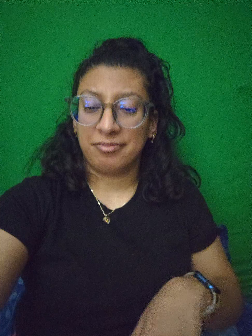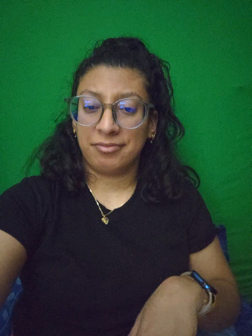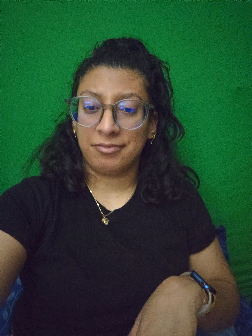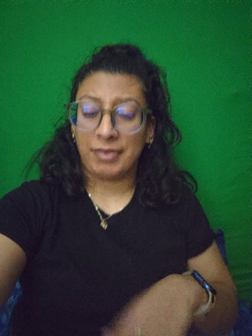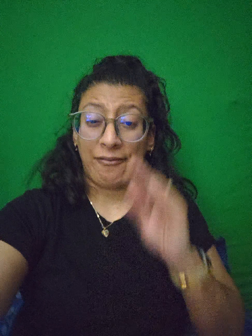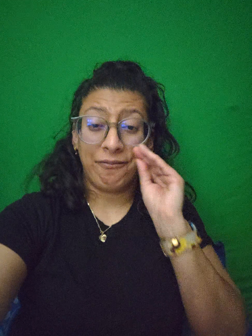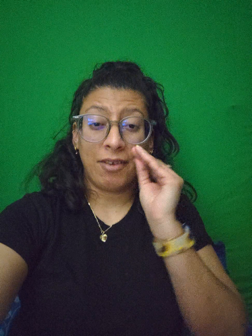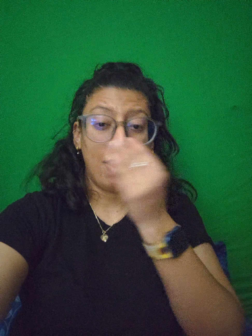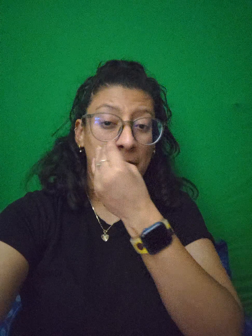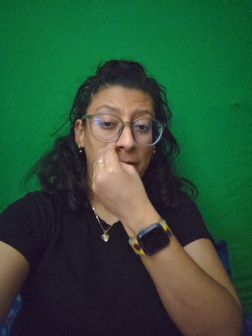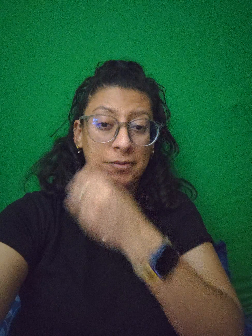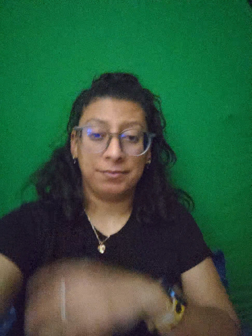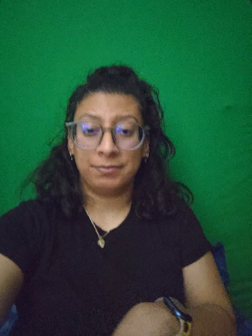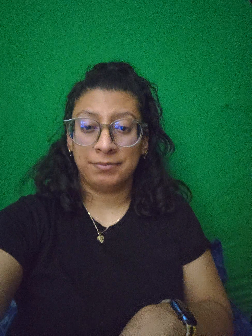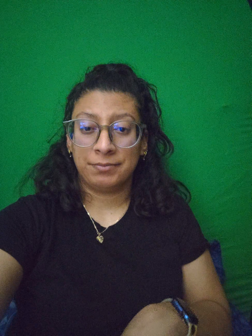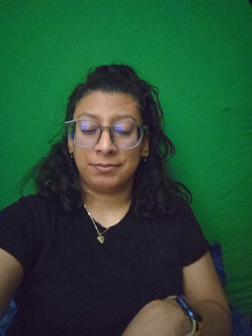flower